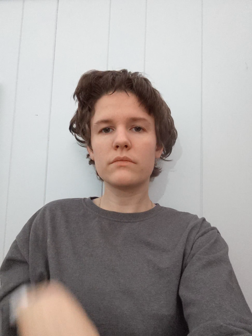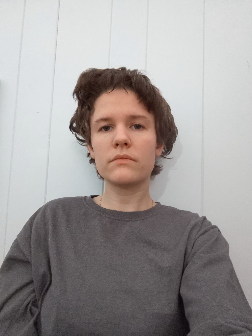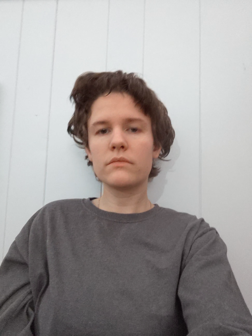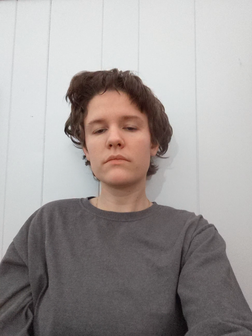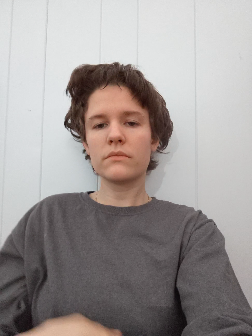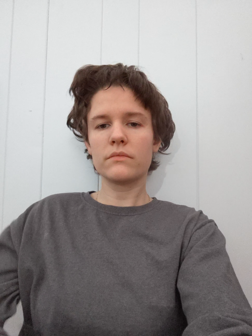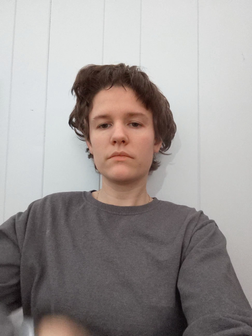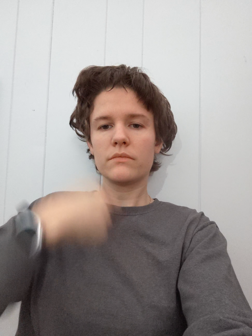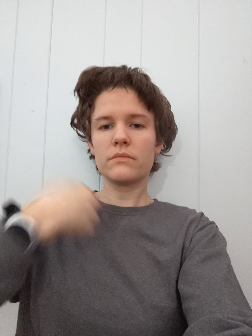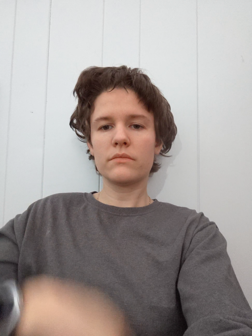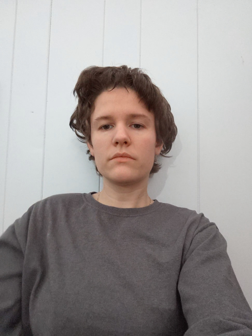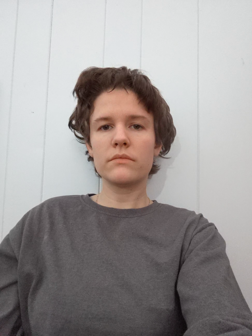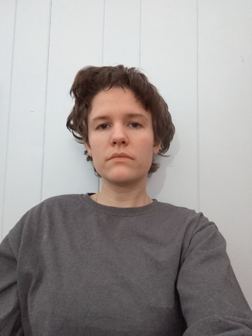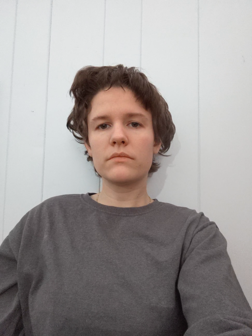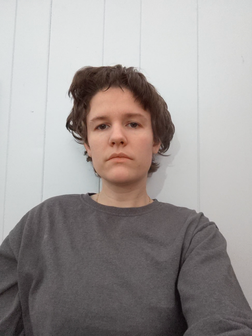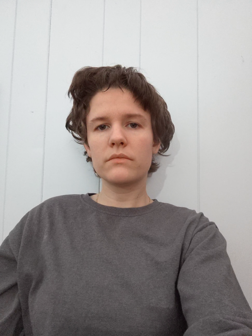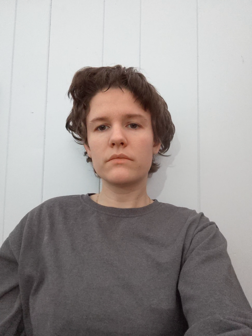zipper